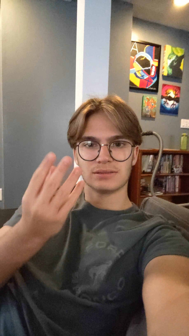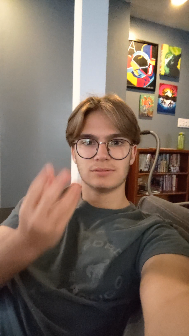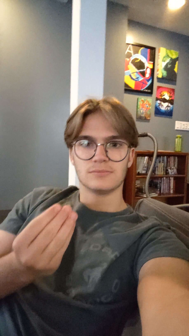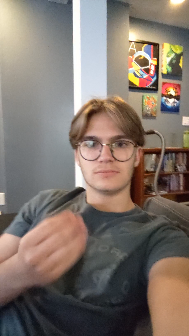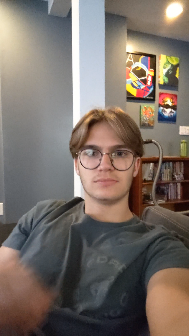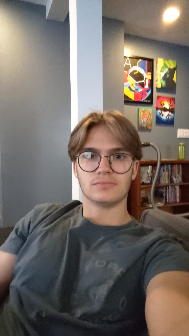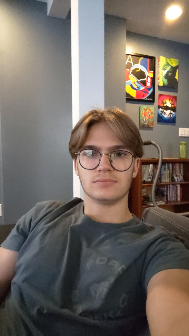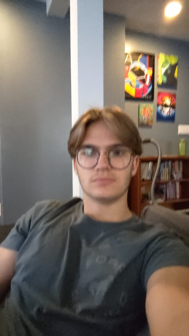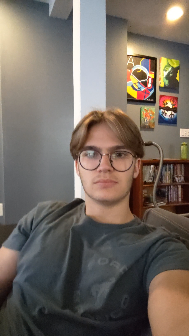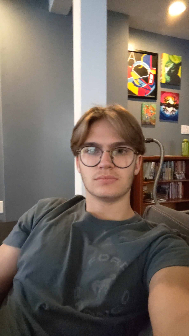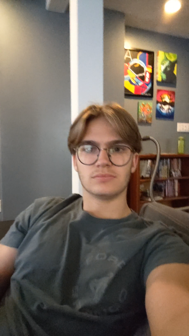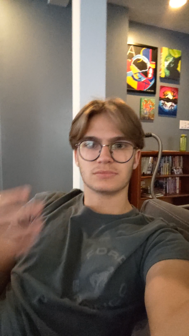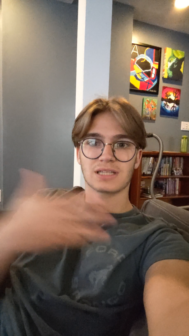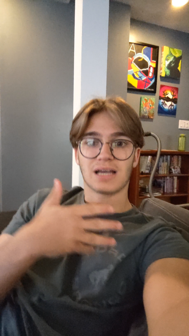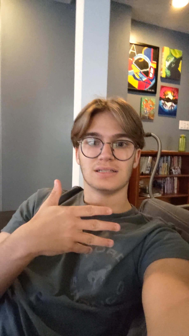scared